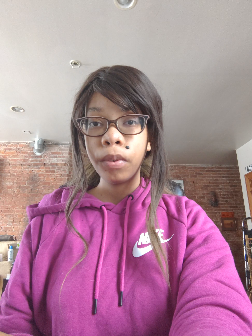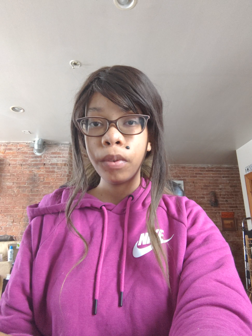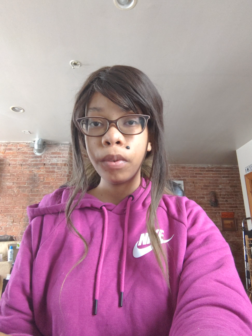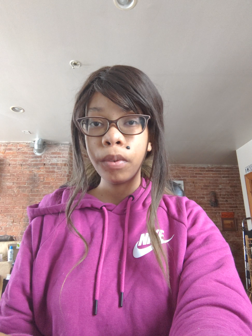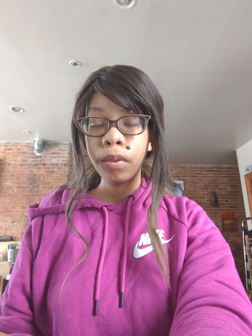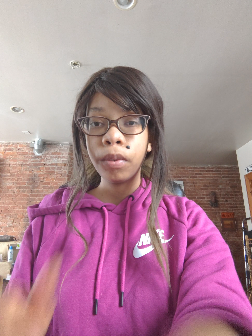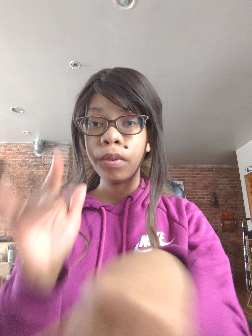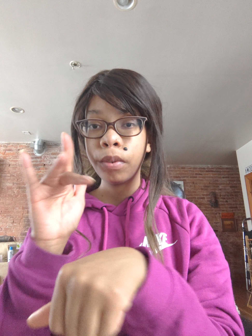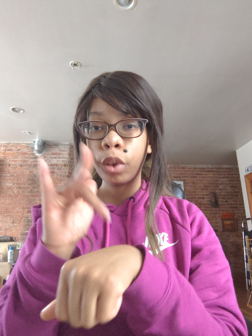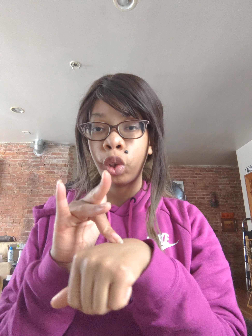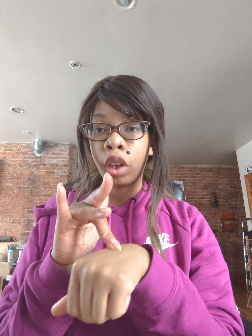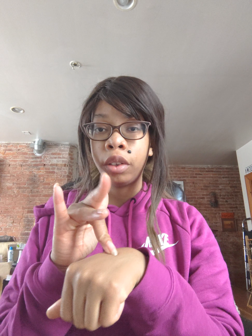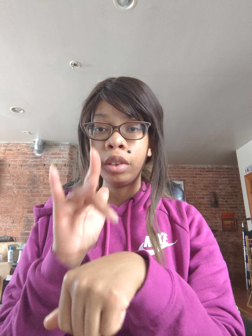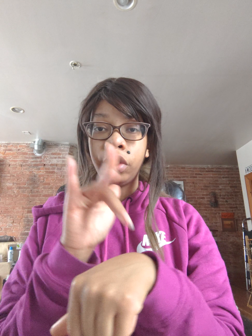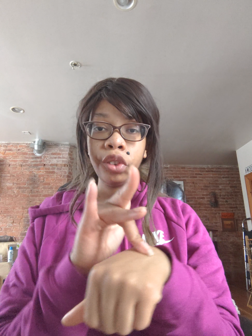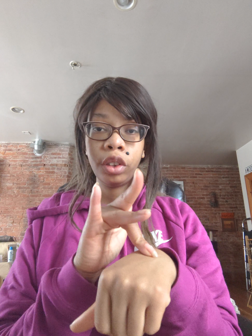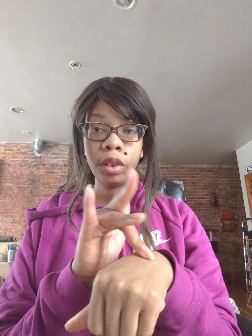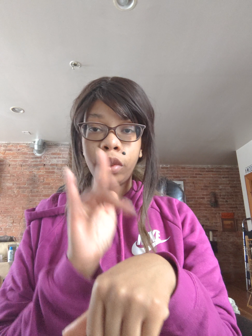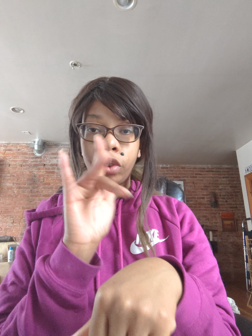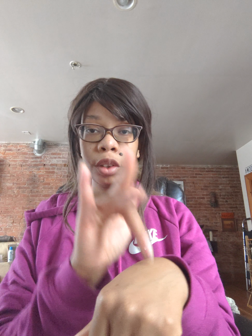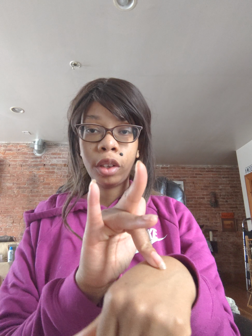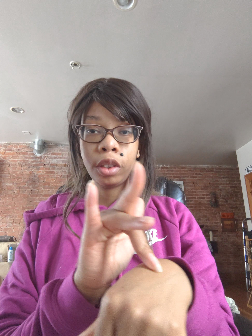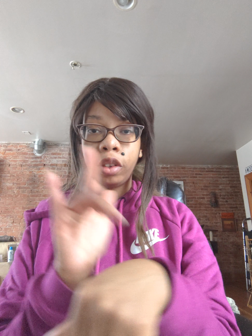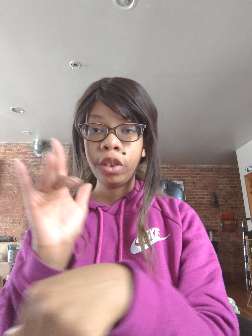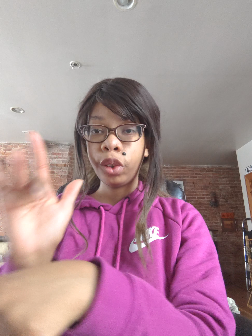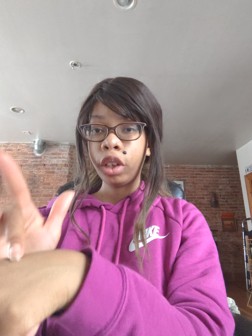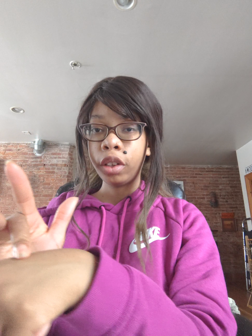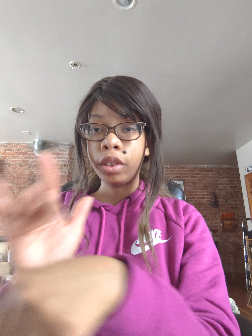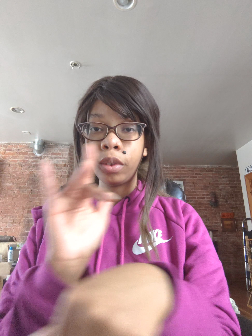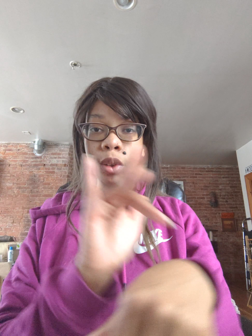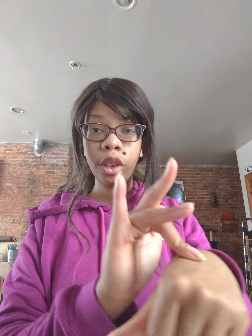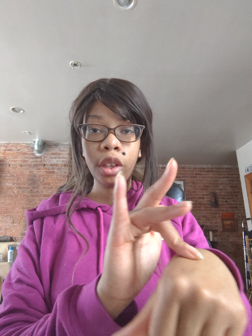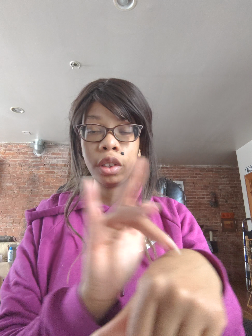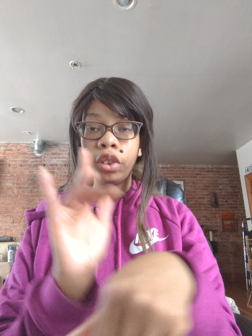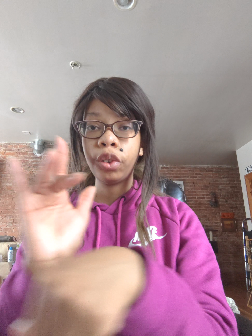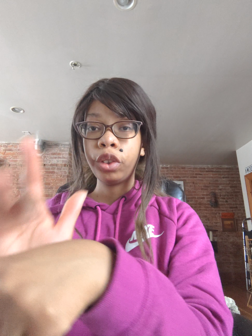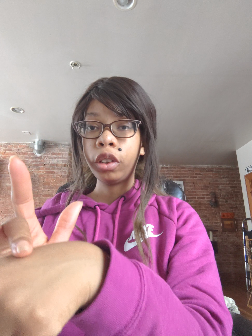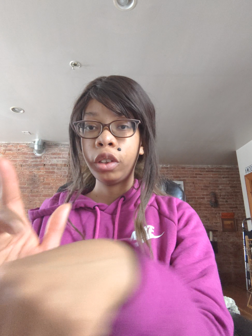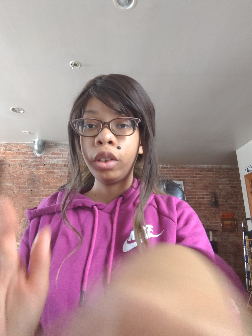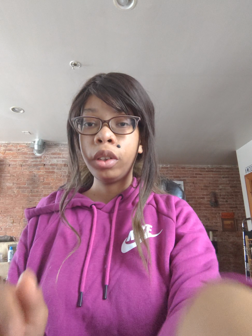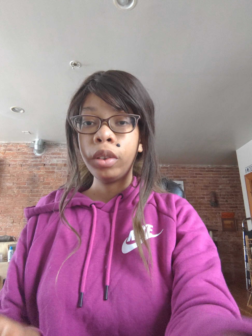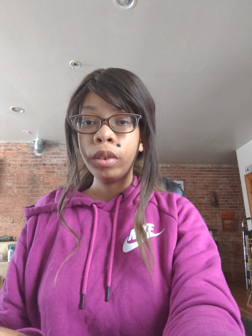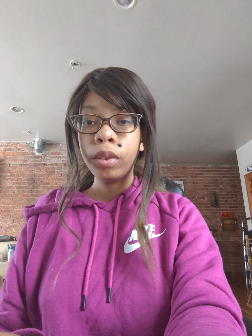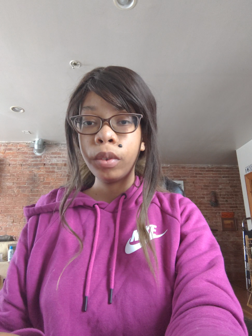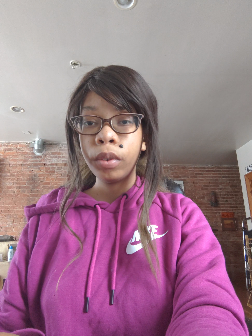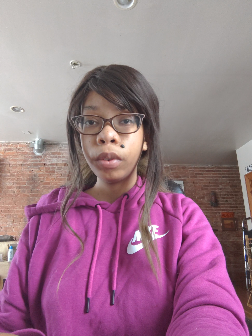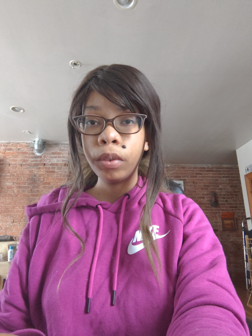touch